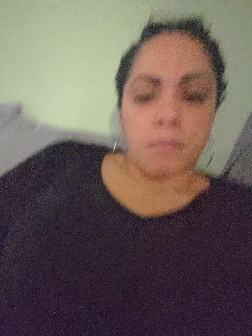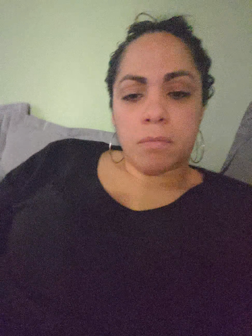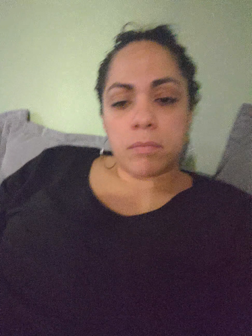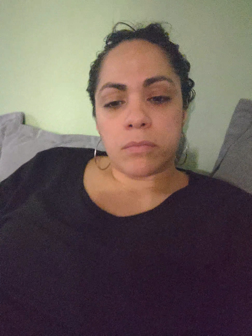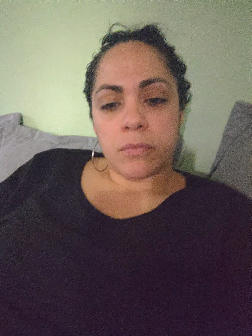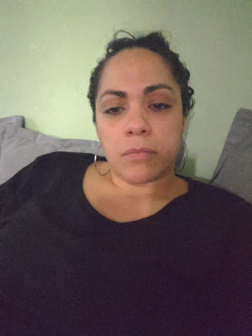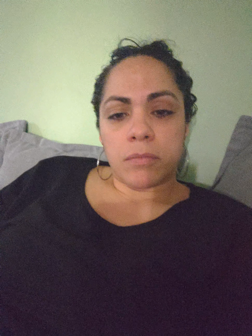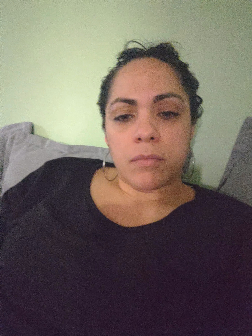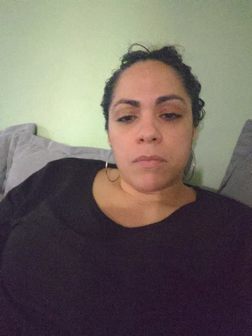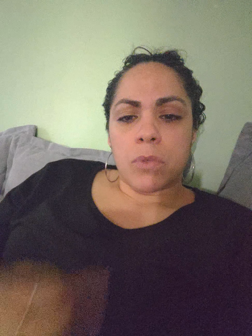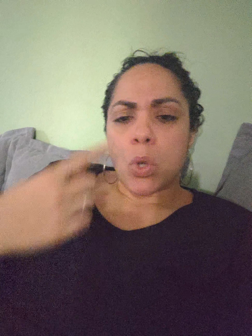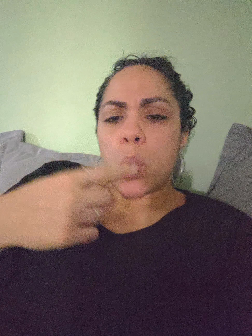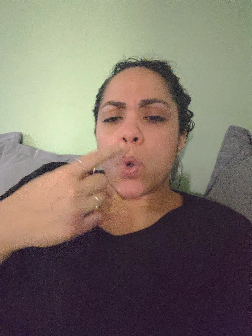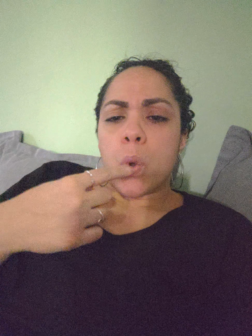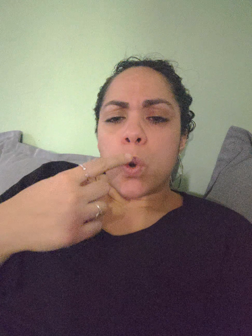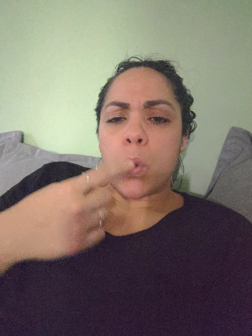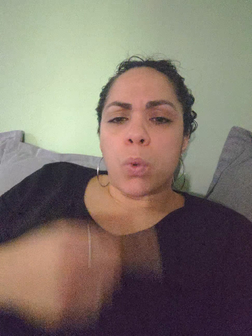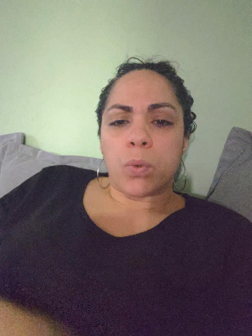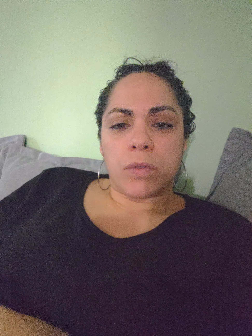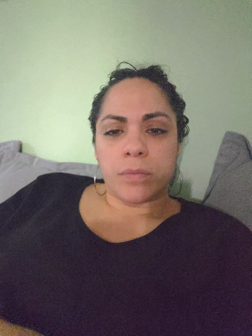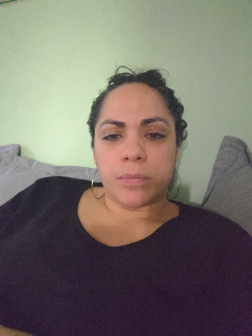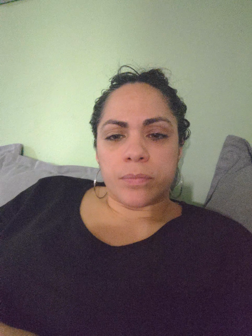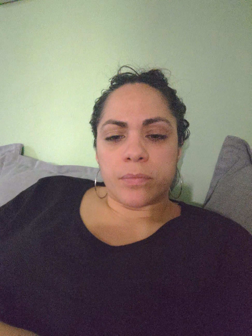who